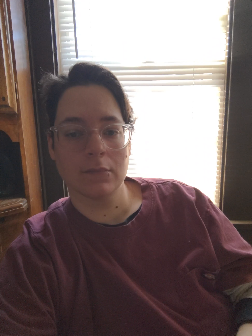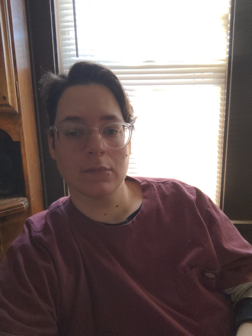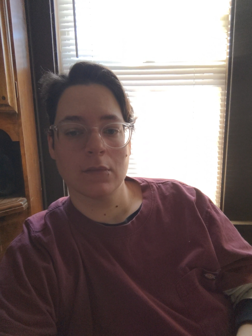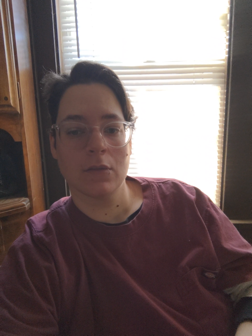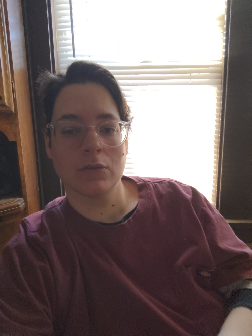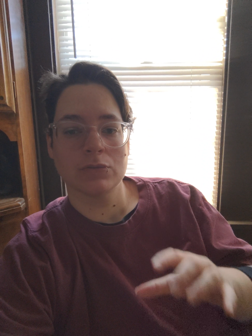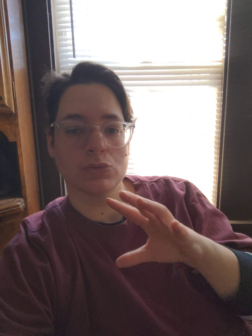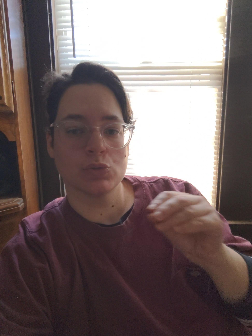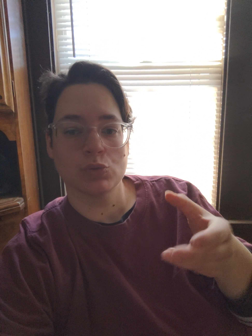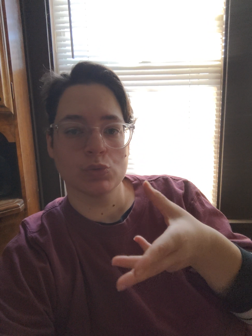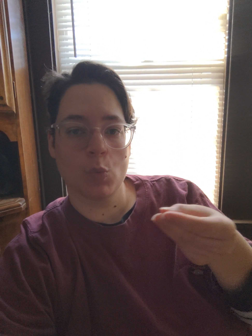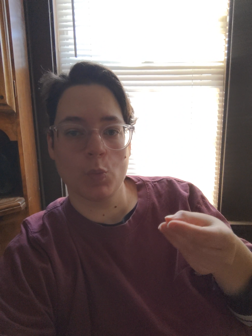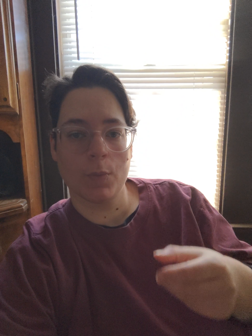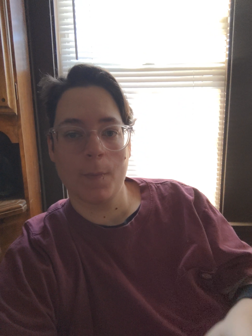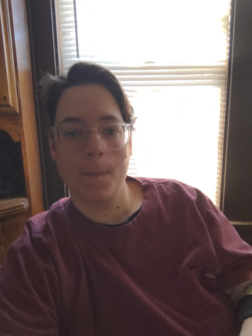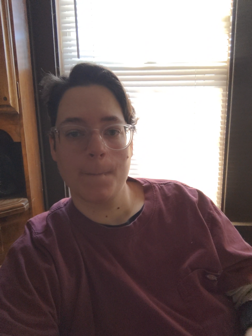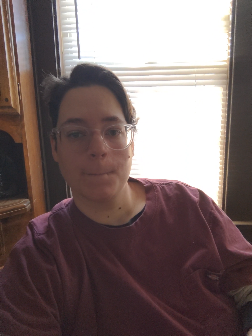story